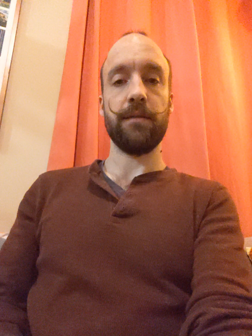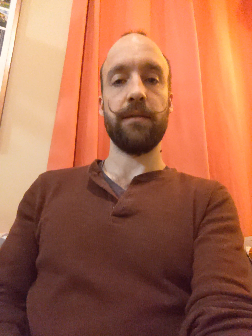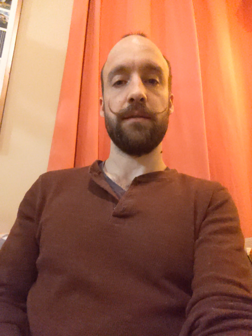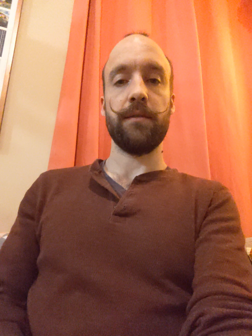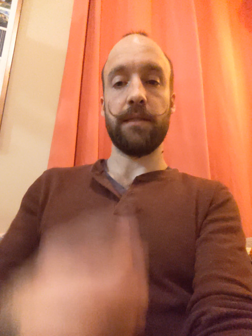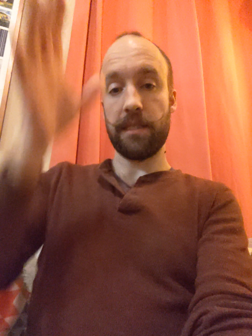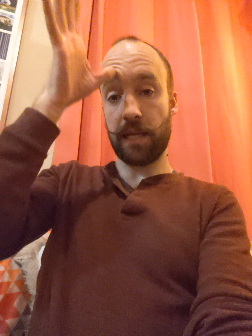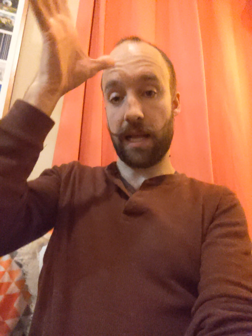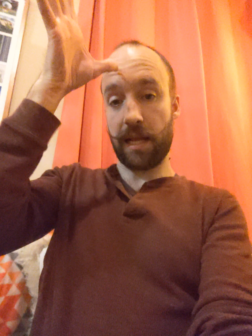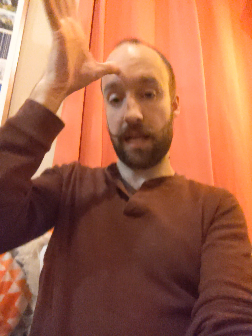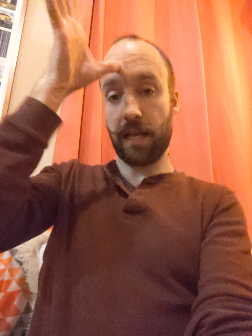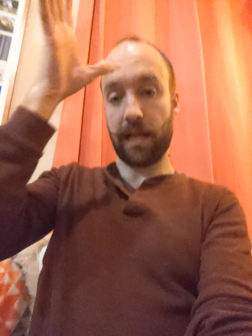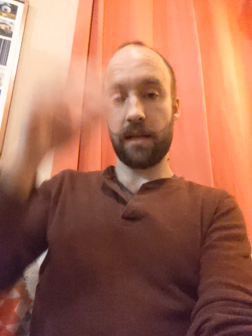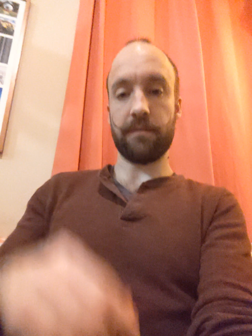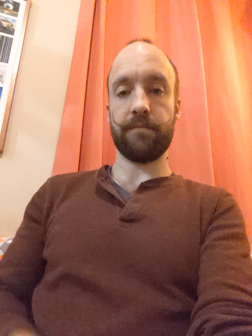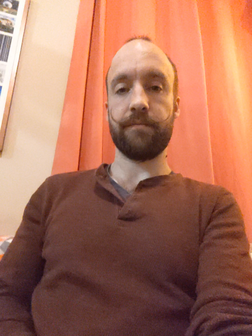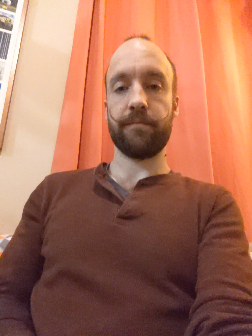dad